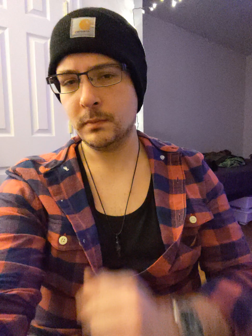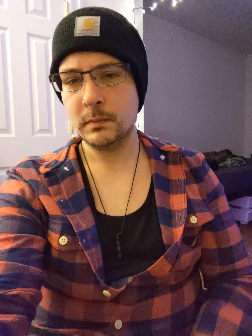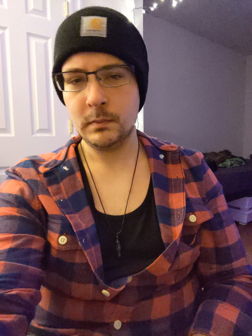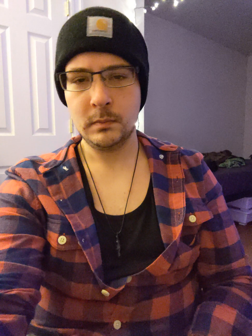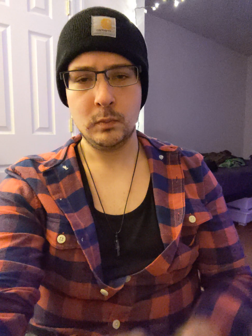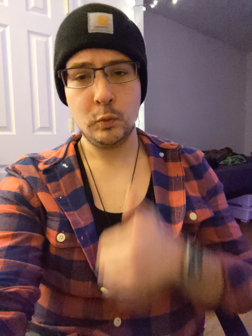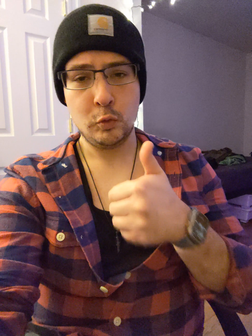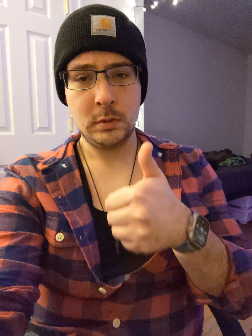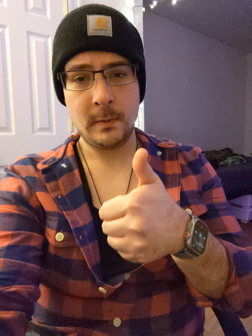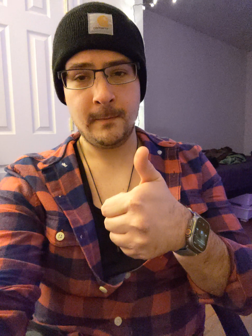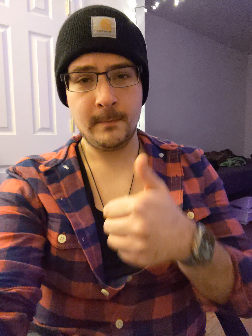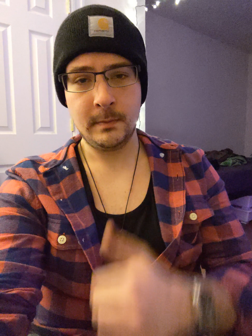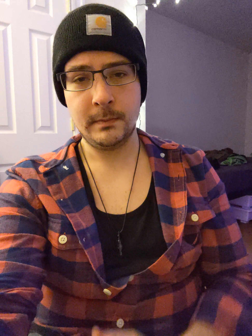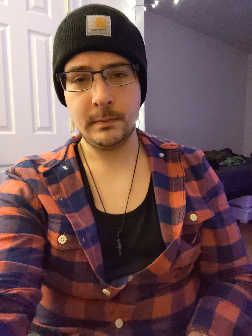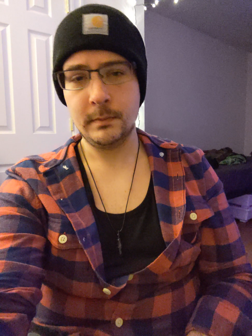yourself